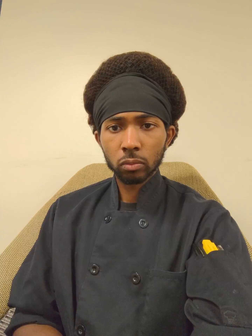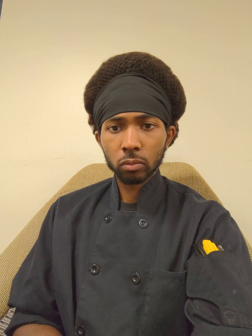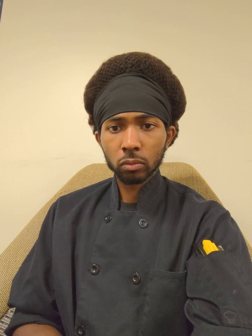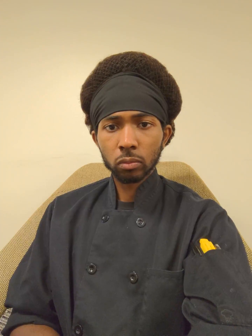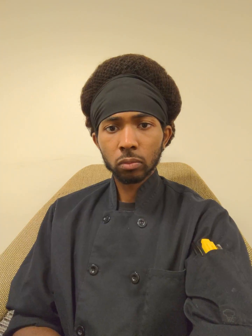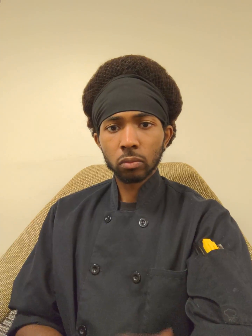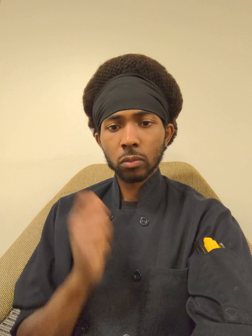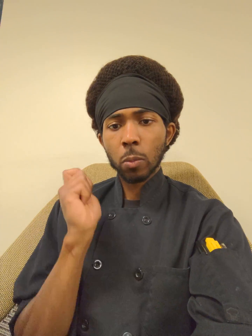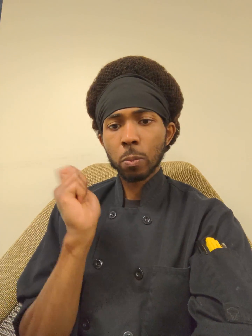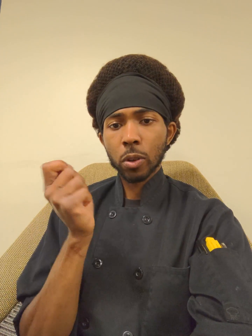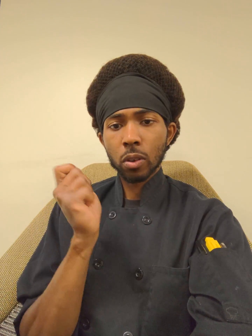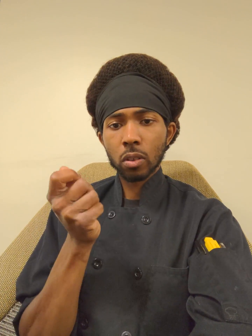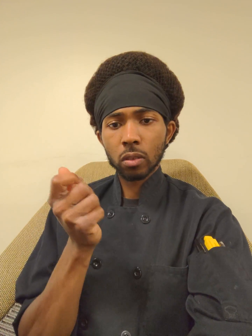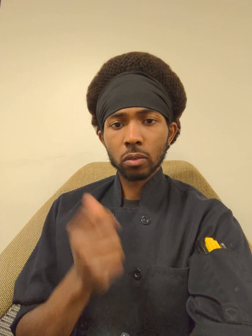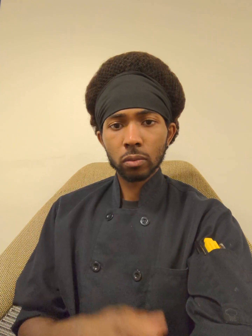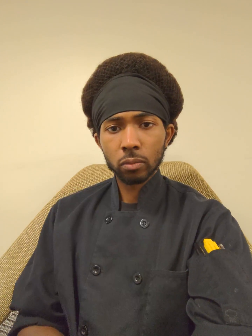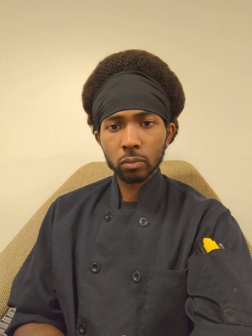bat